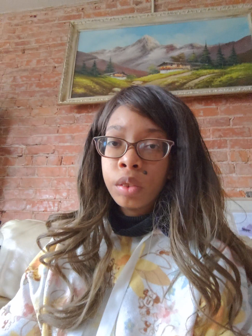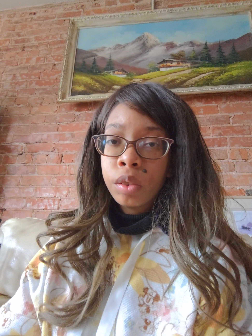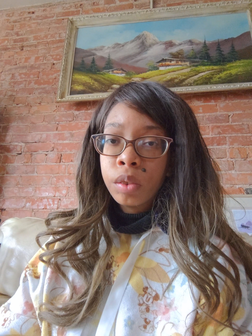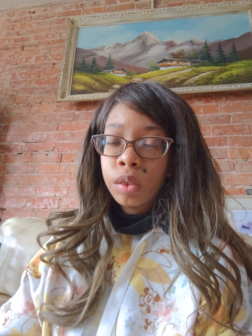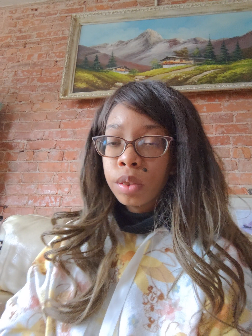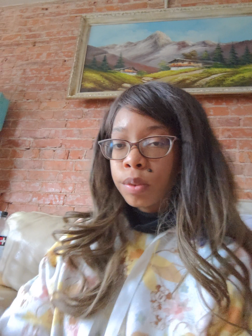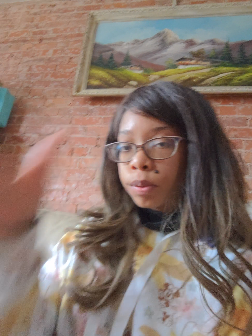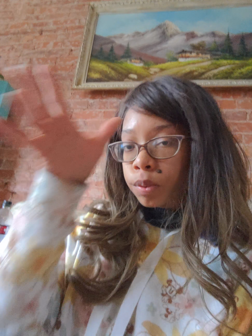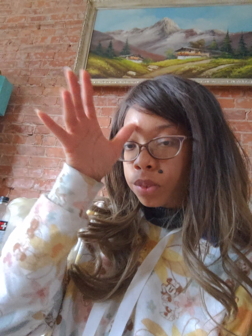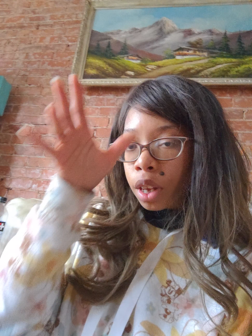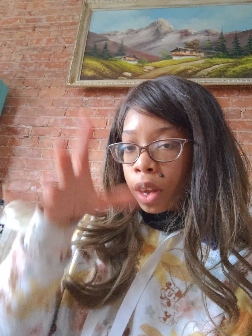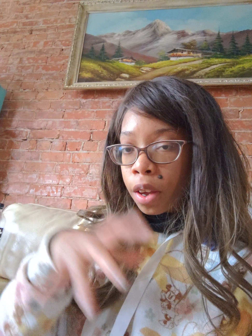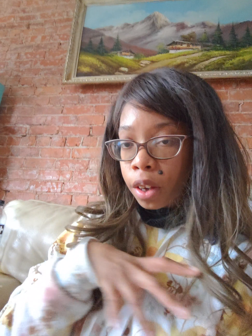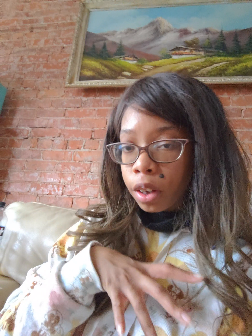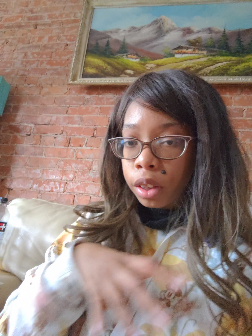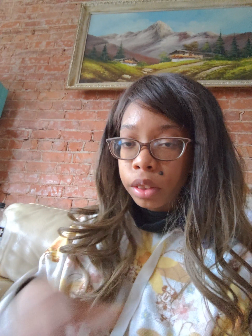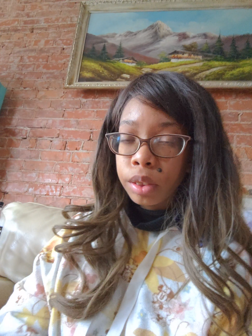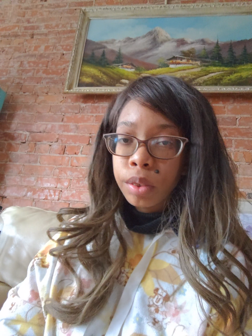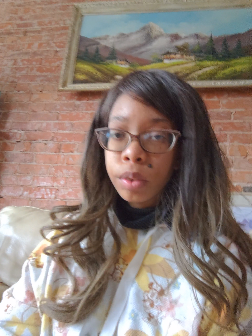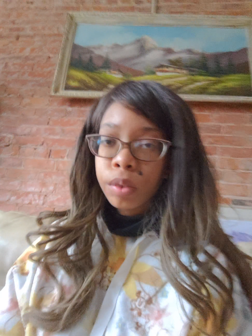man